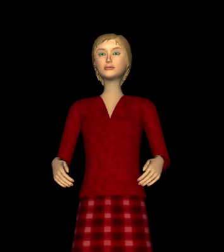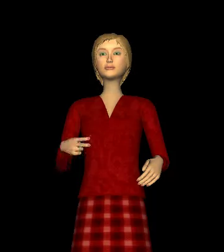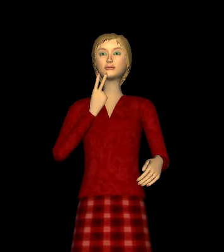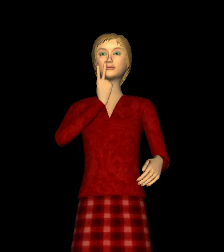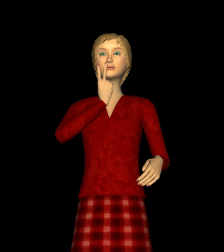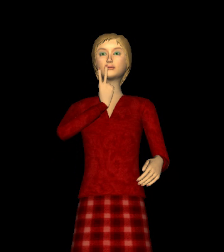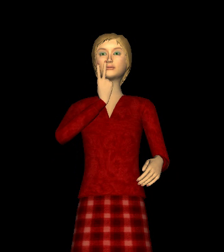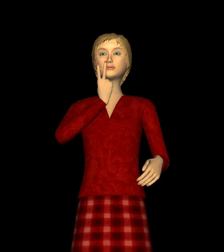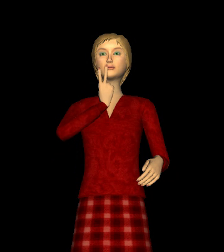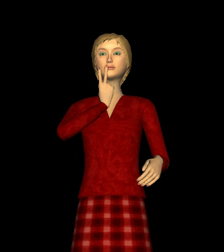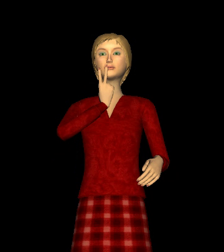يدخن